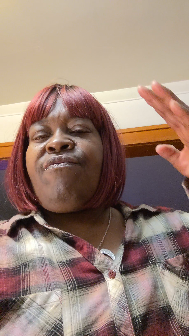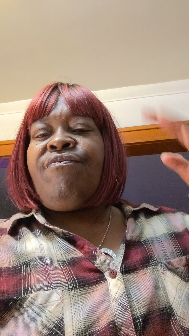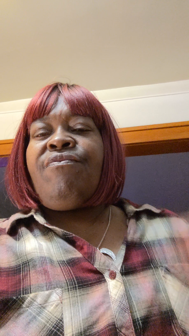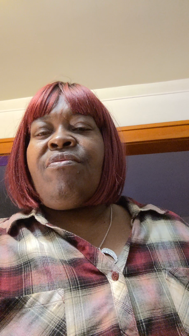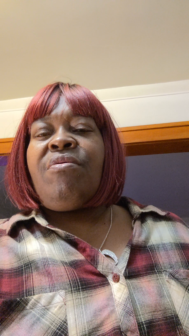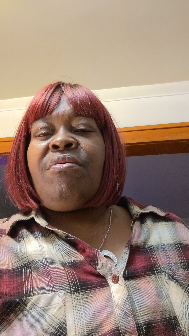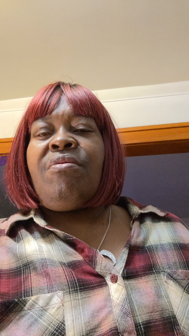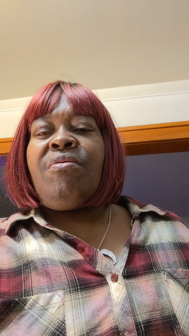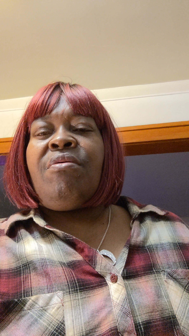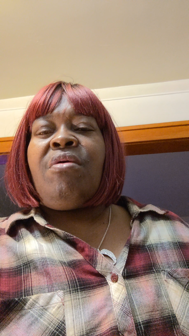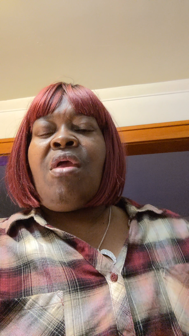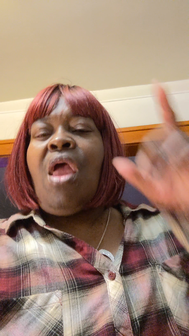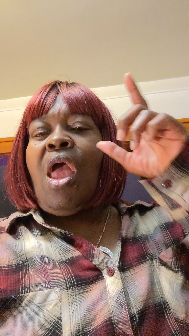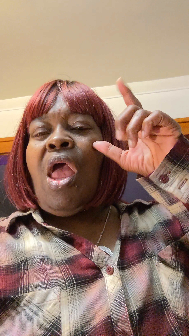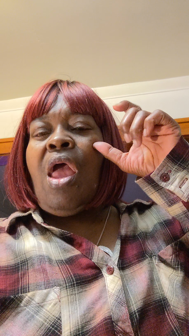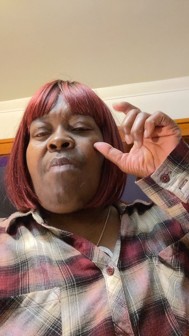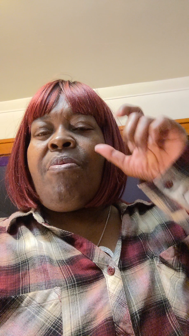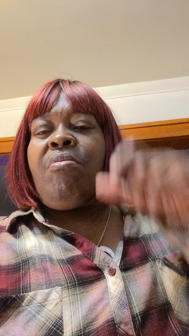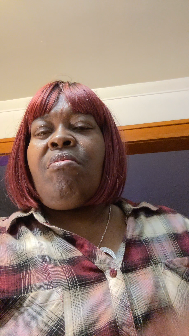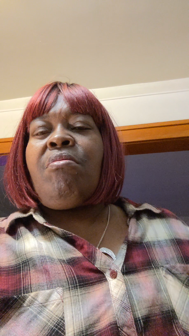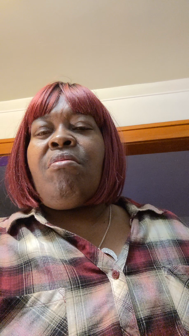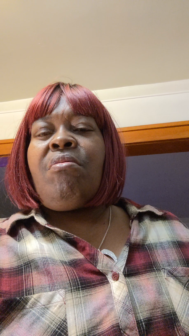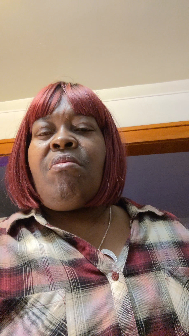camera